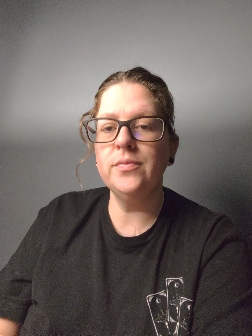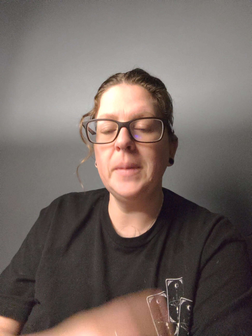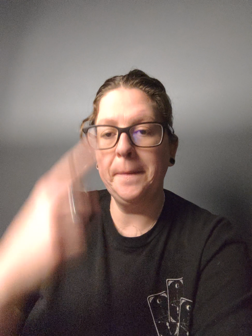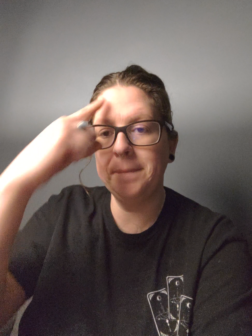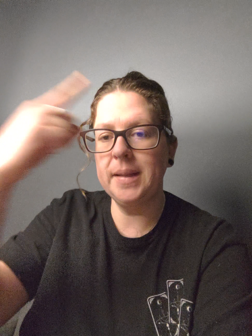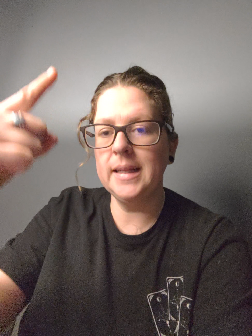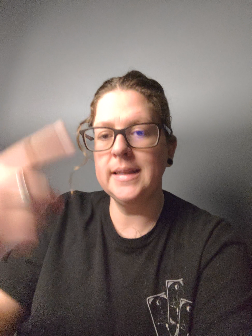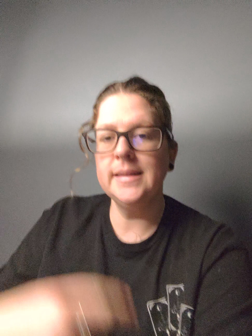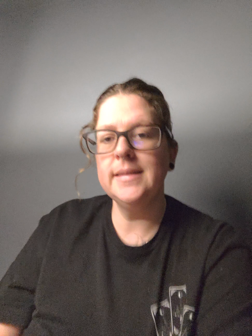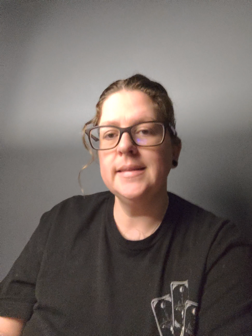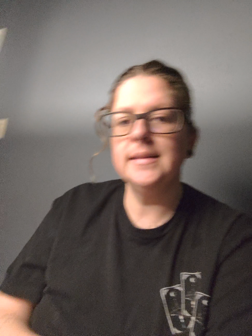penny